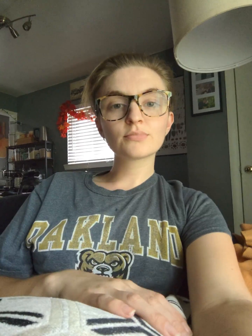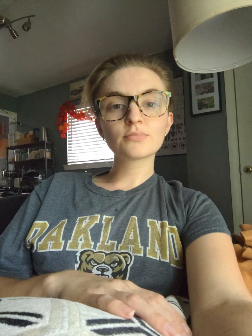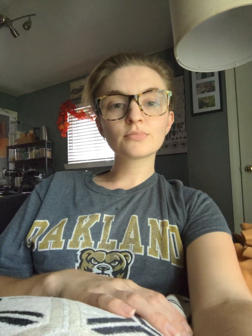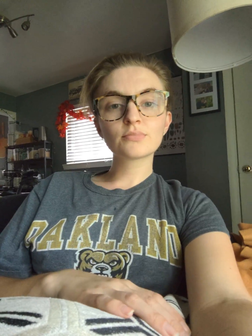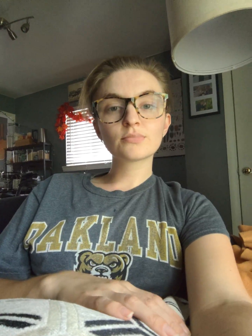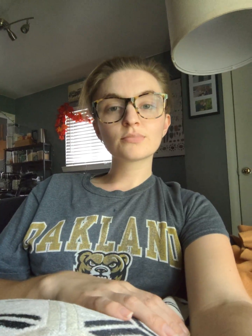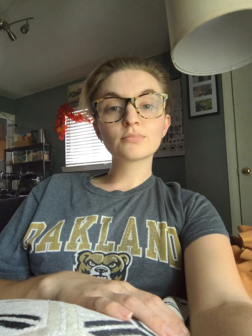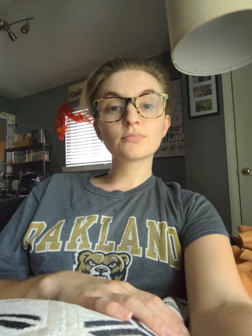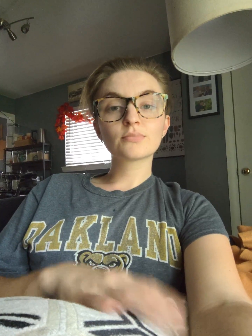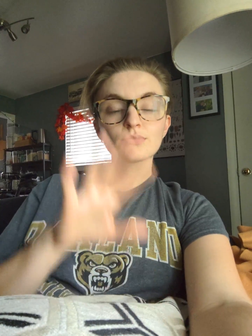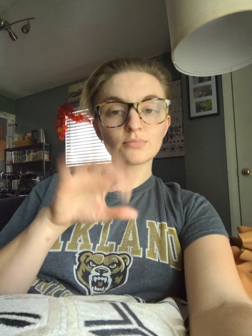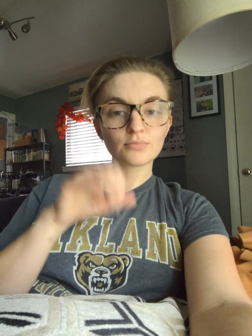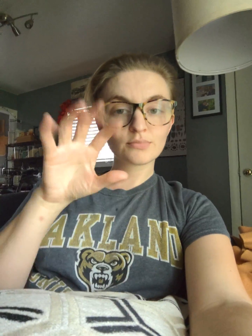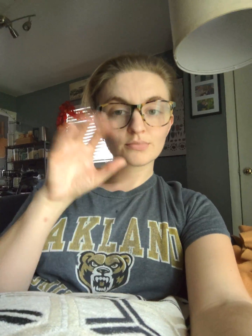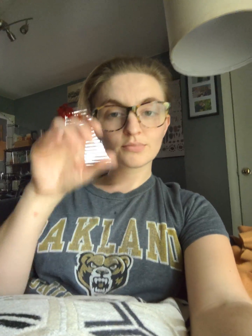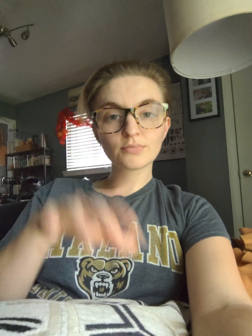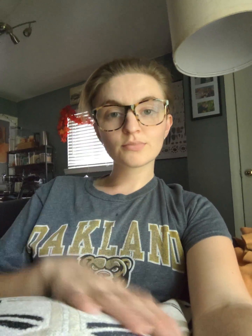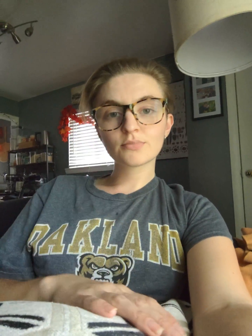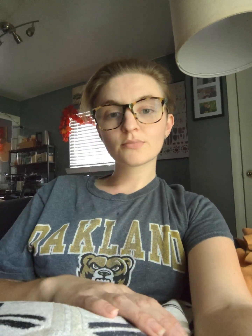climb